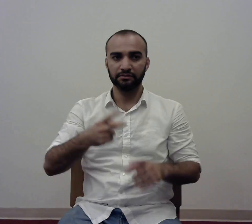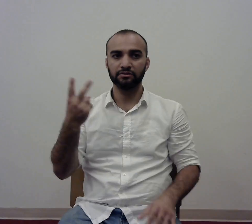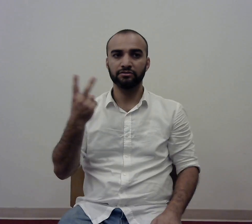2